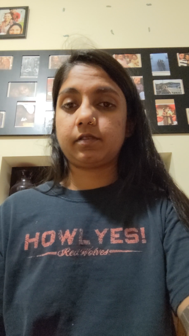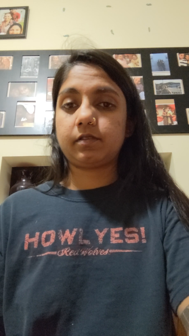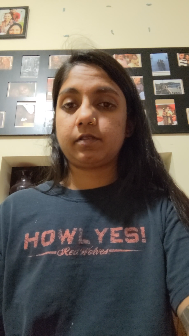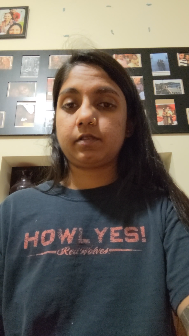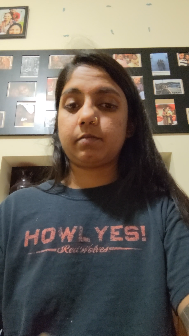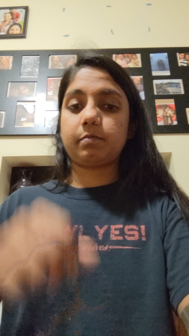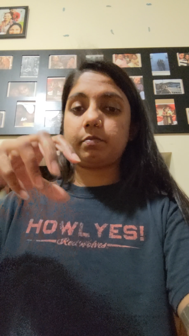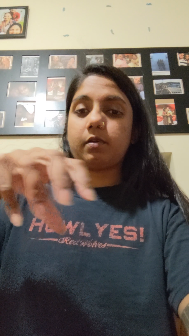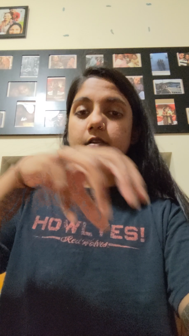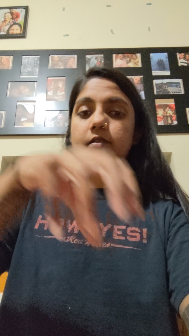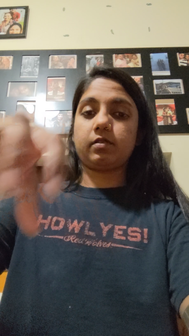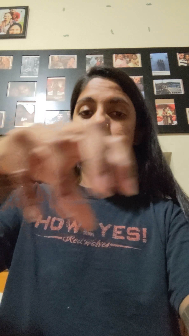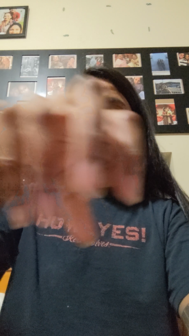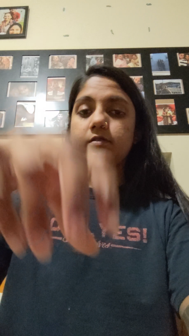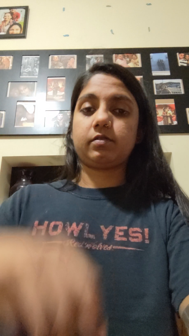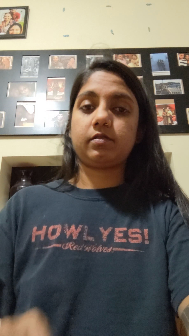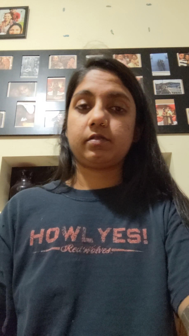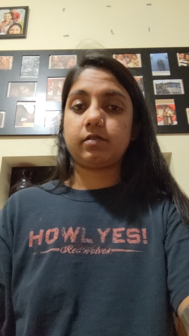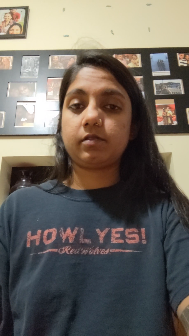block